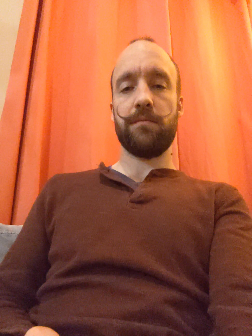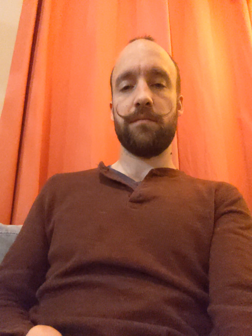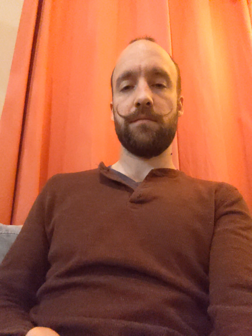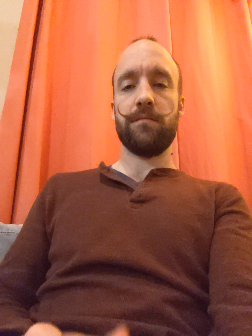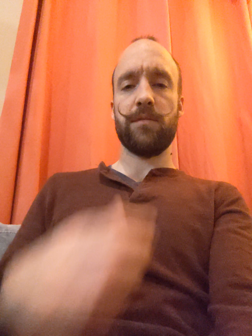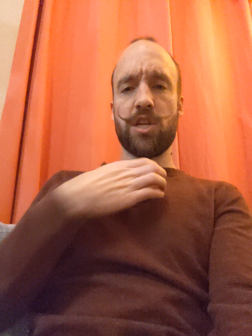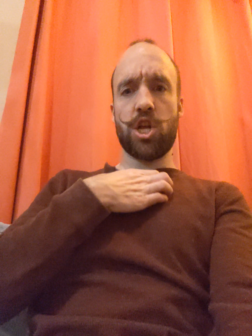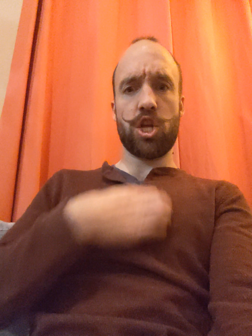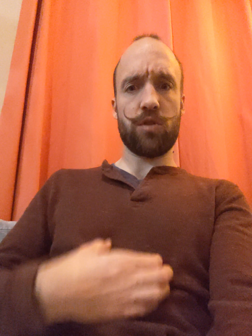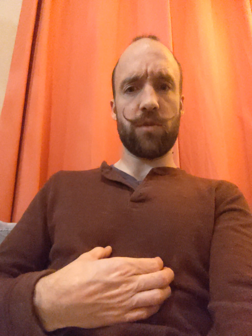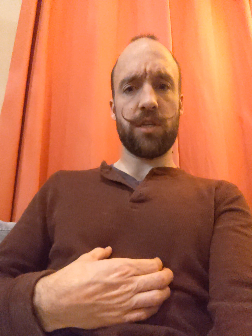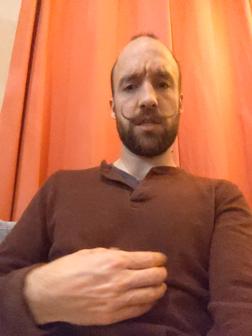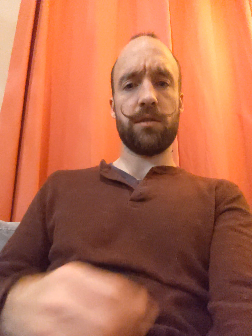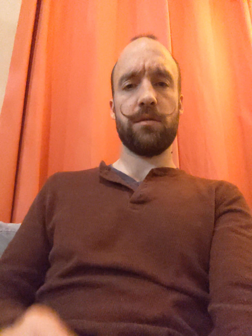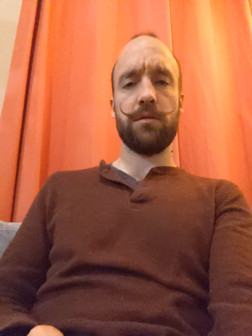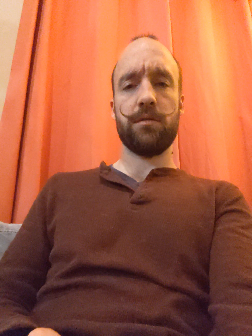hungry